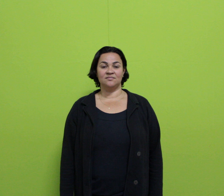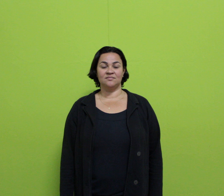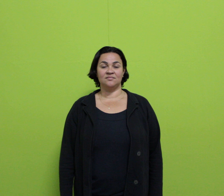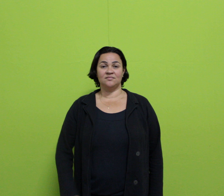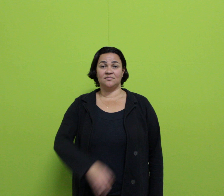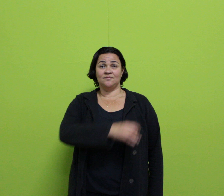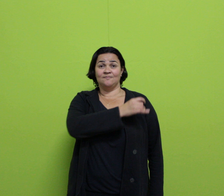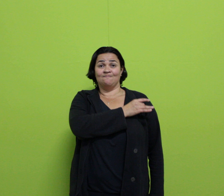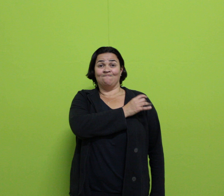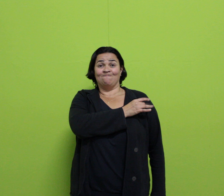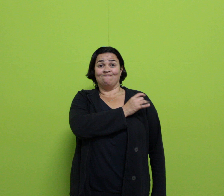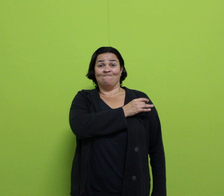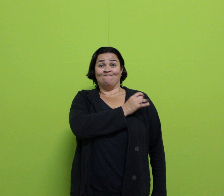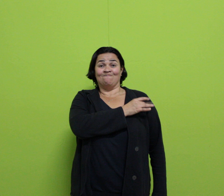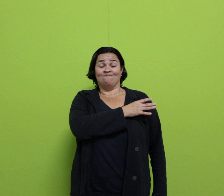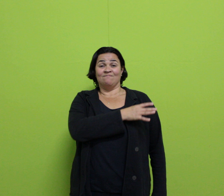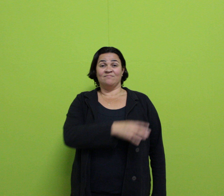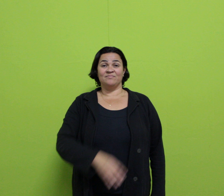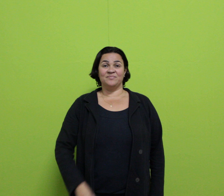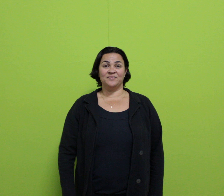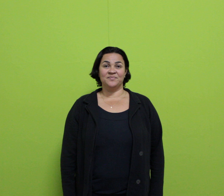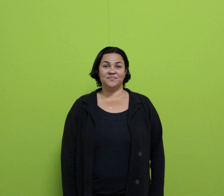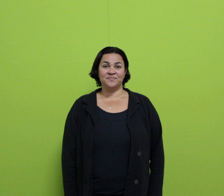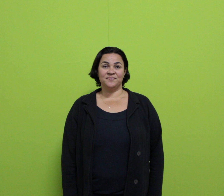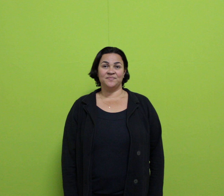medo